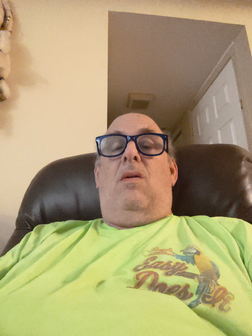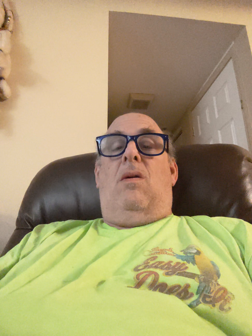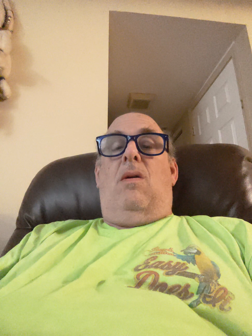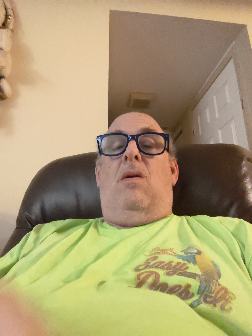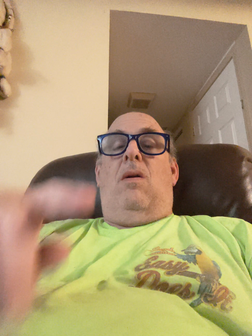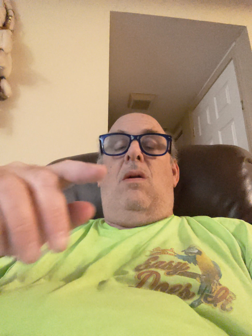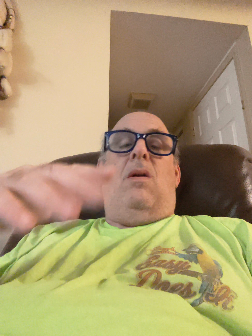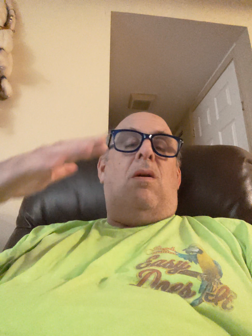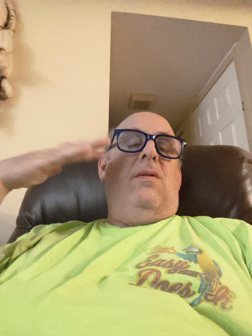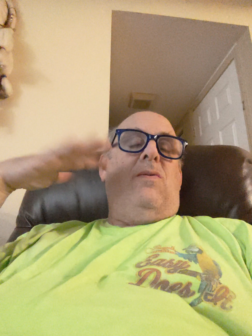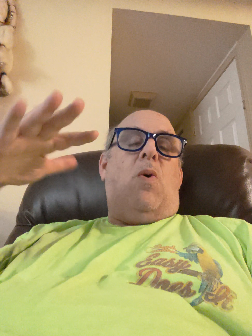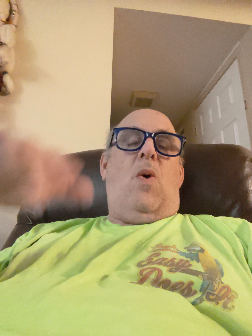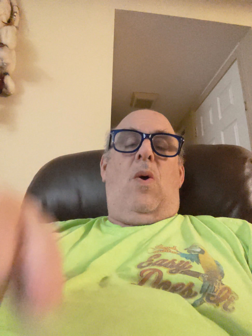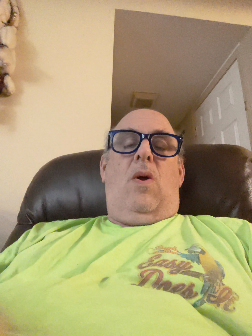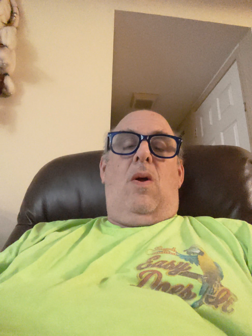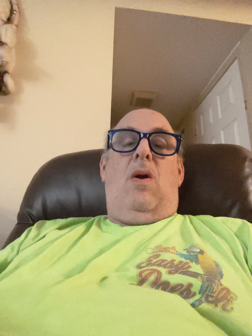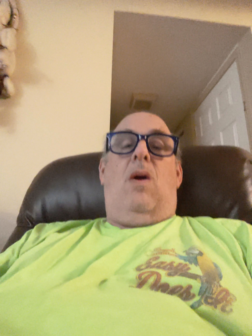noisy